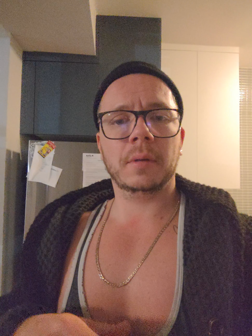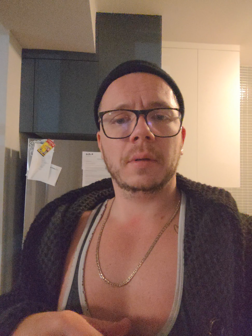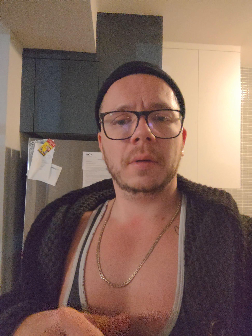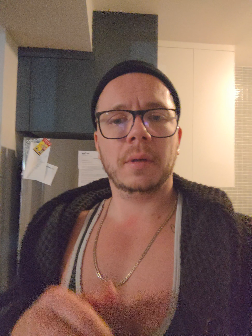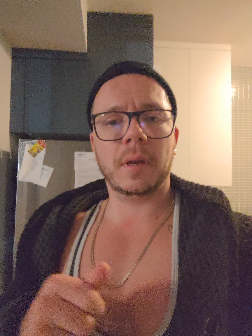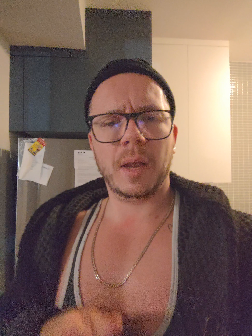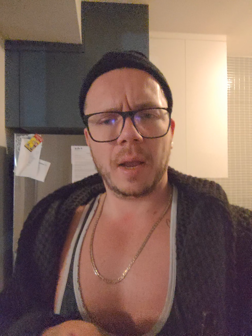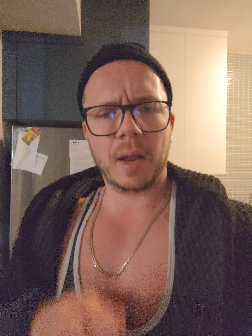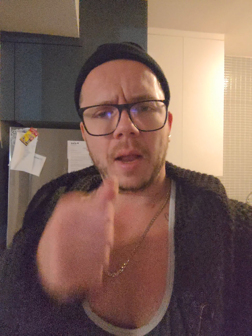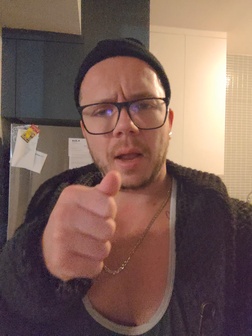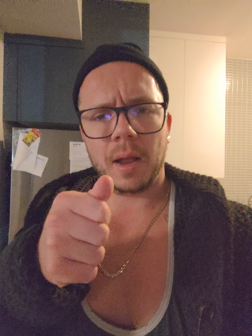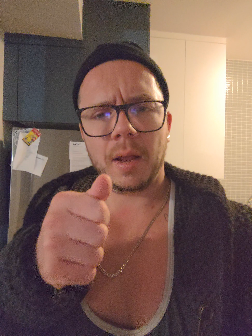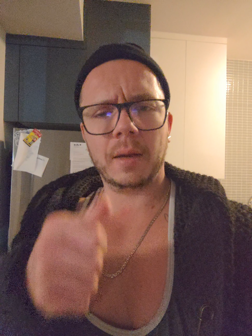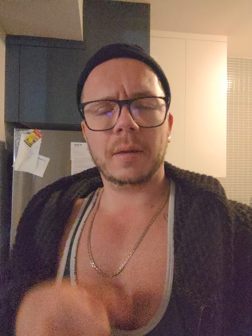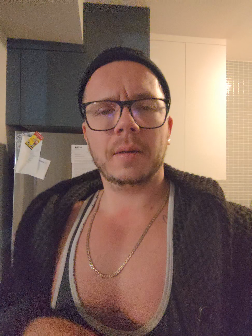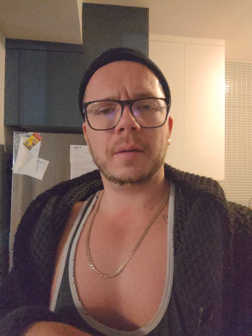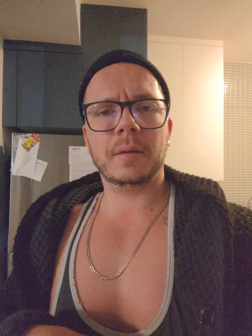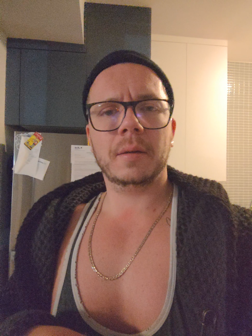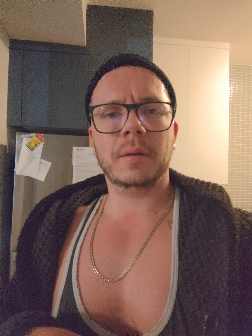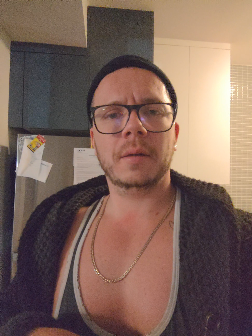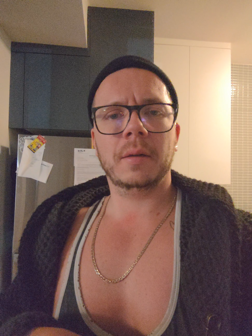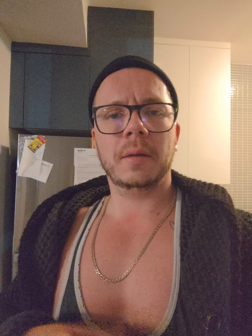hide